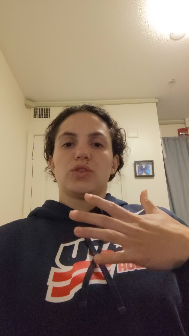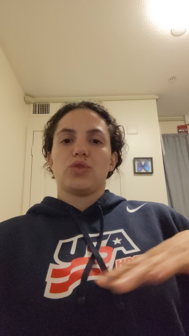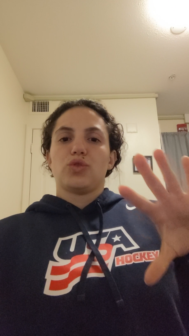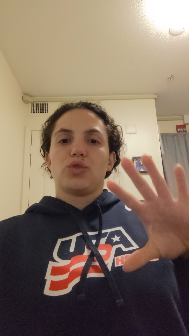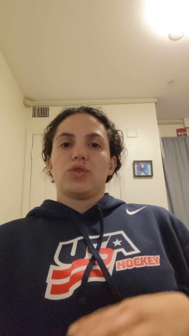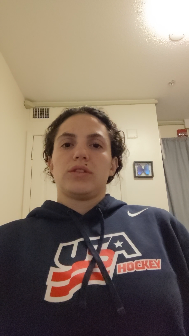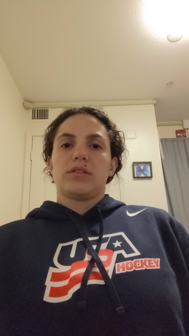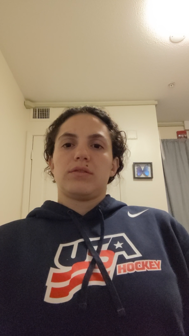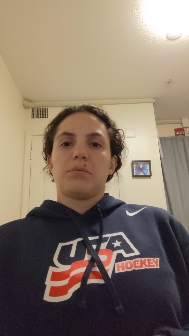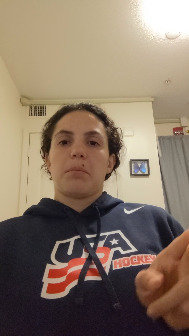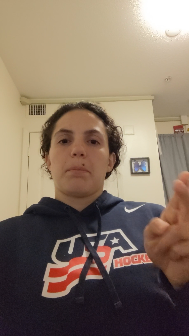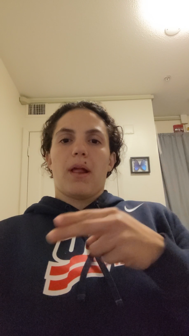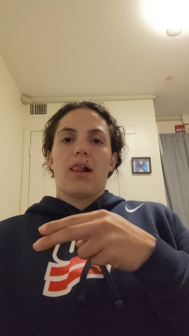belt